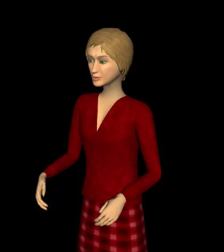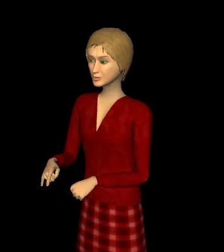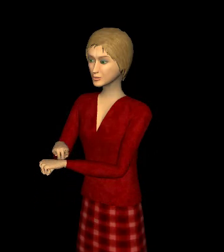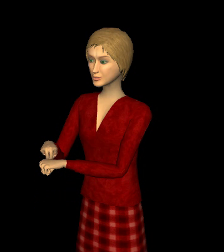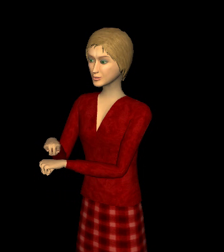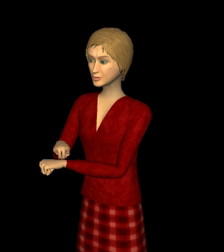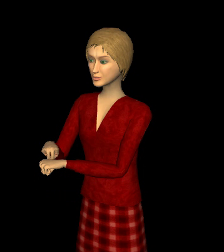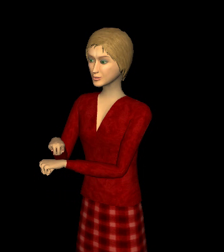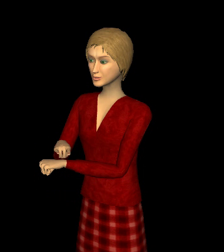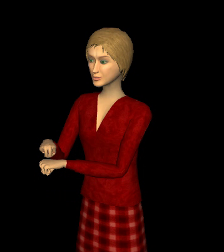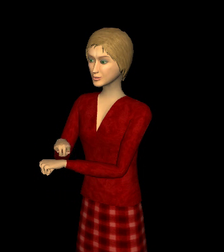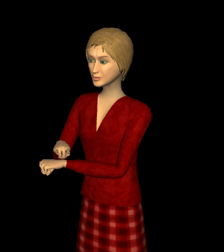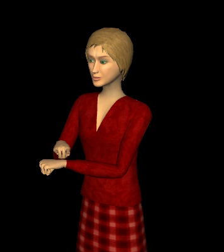ساعة